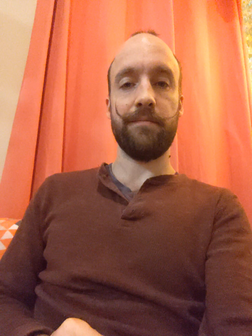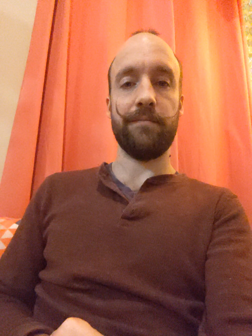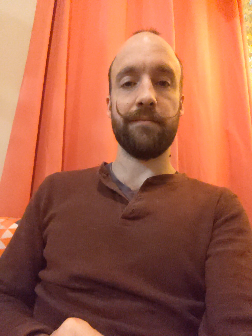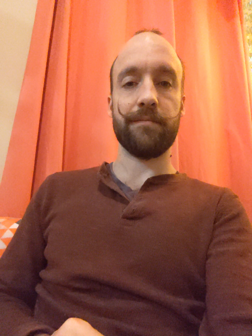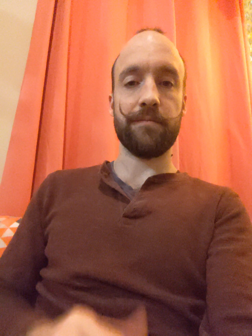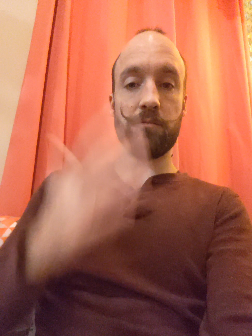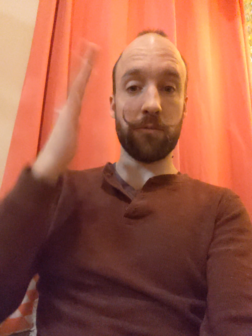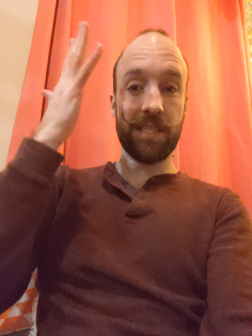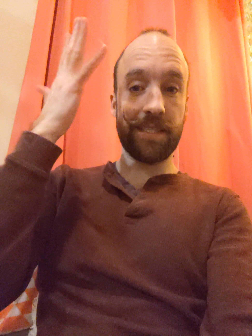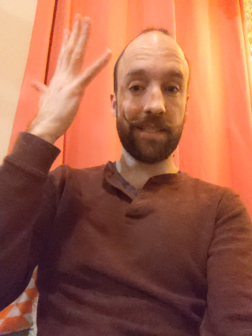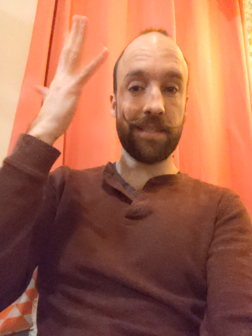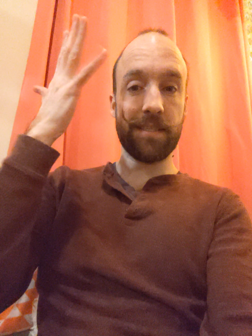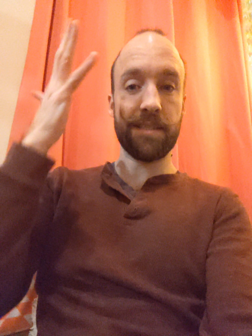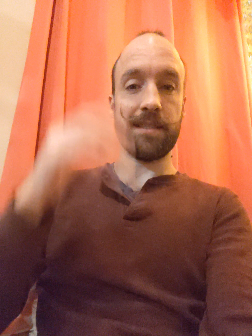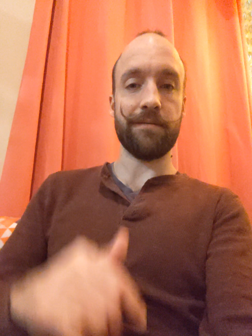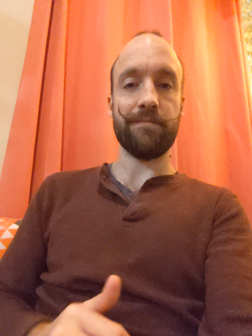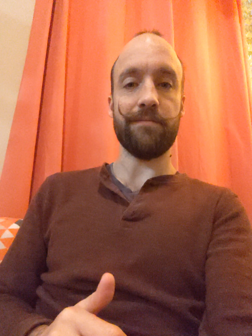tree